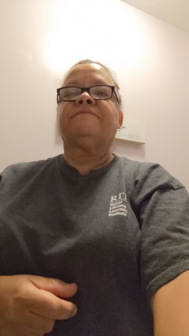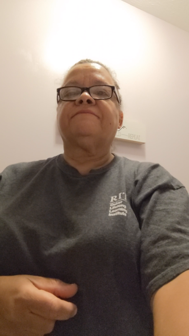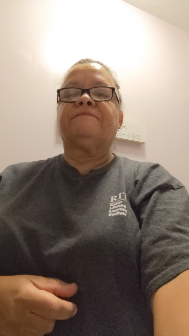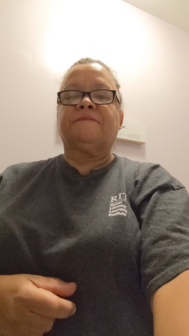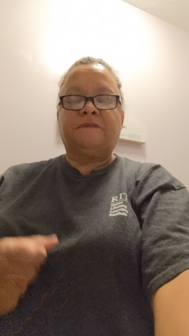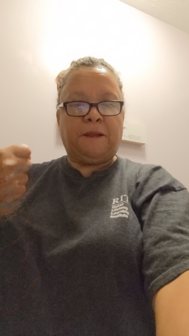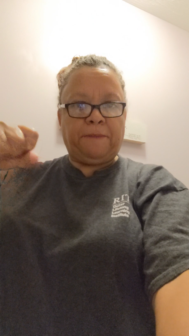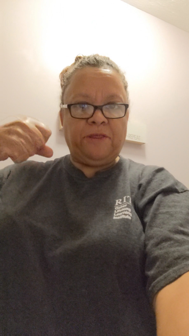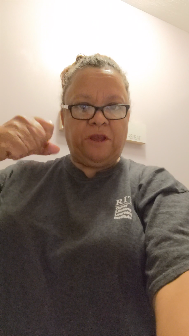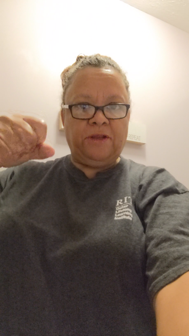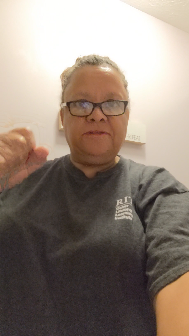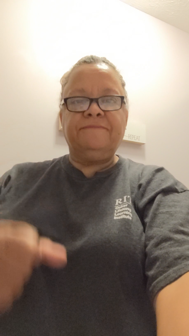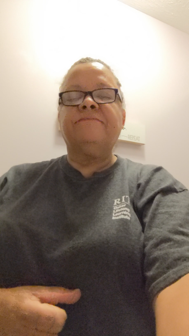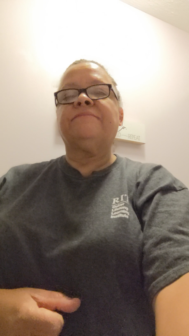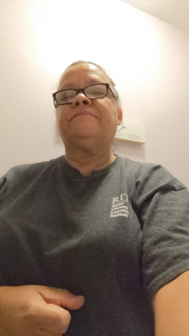motorcycle